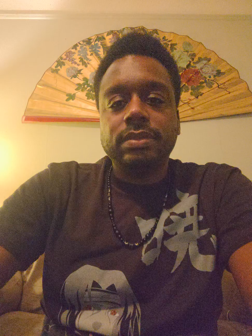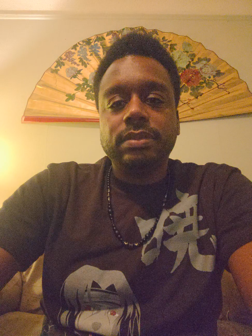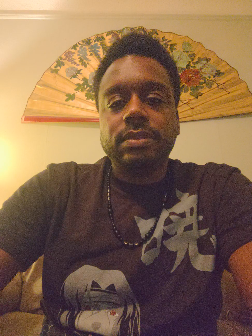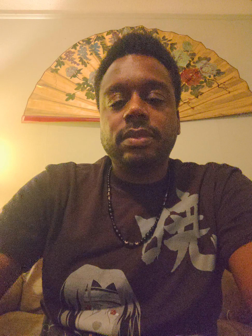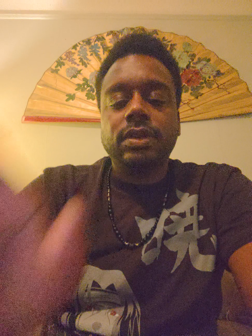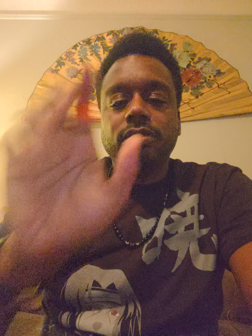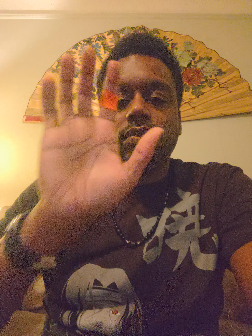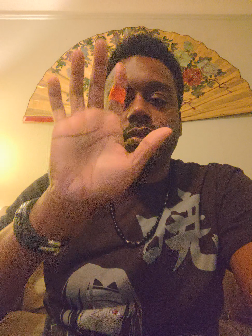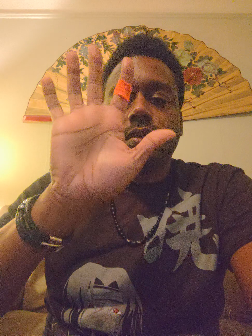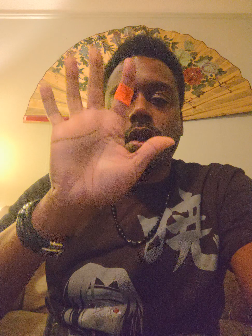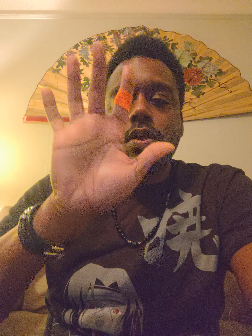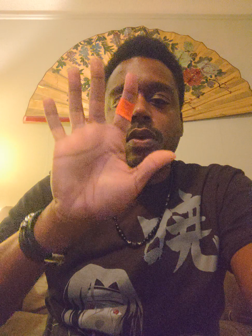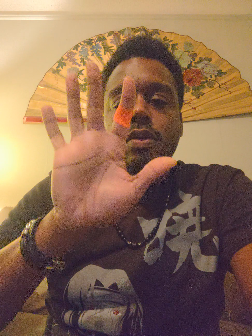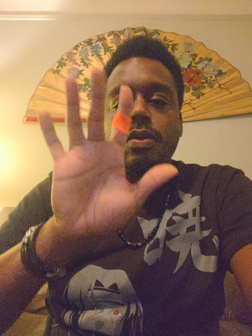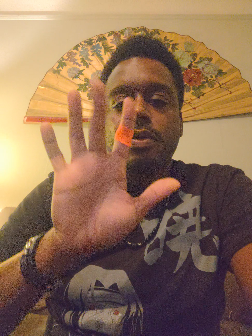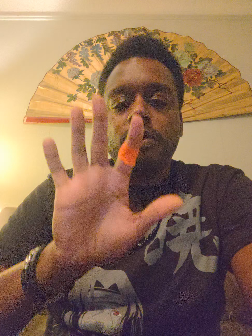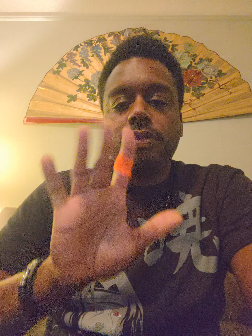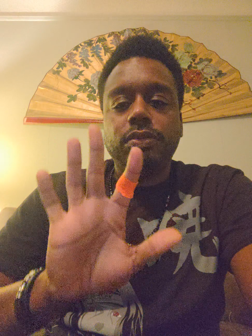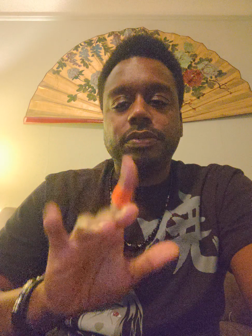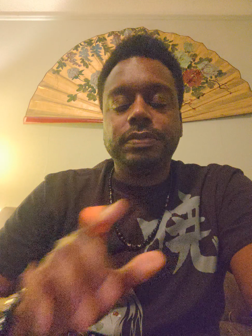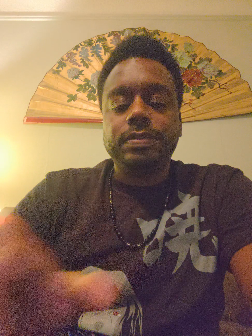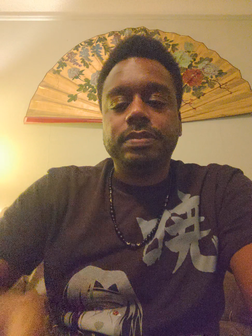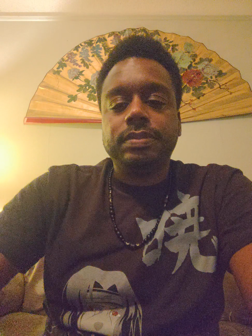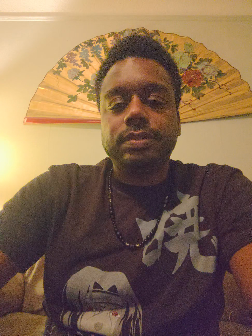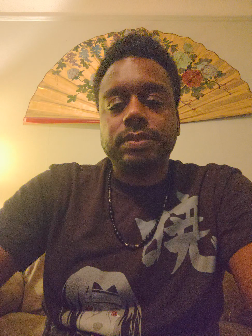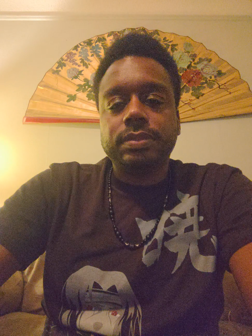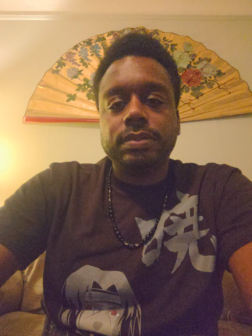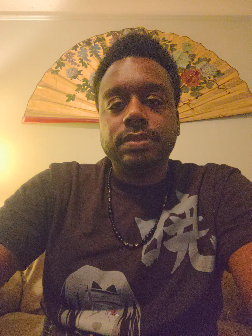snow